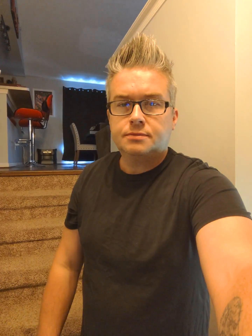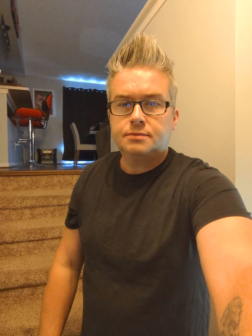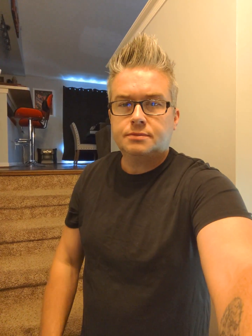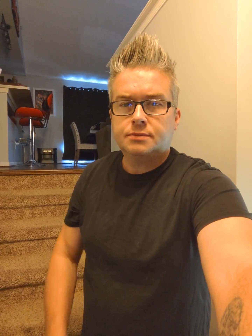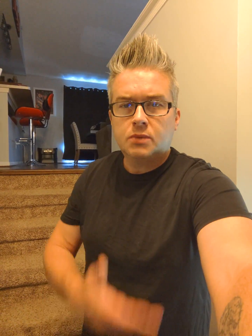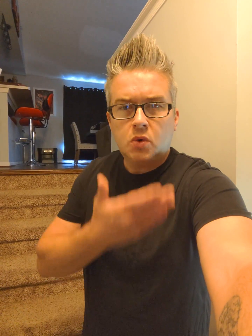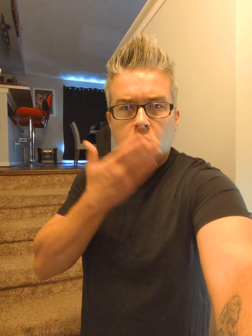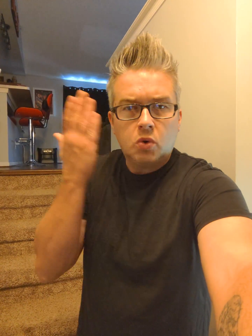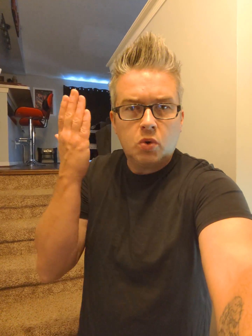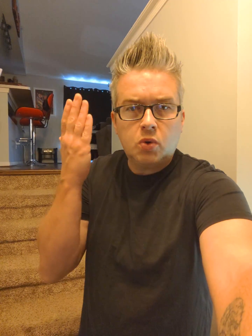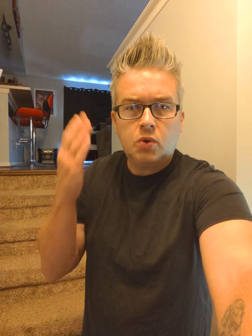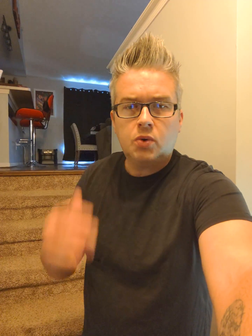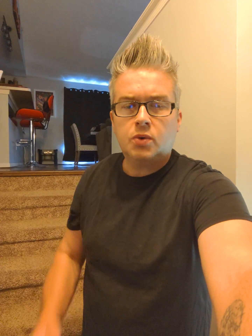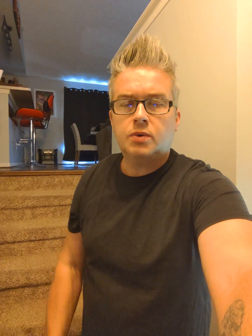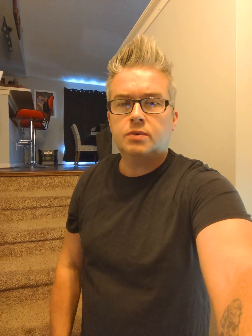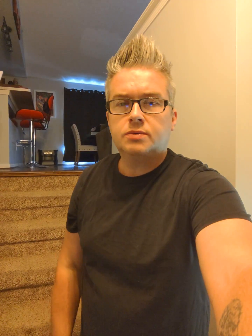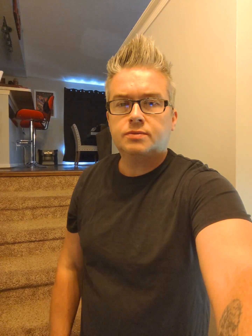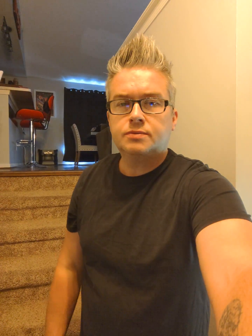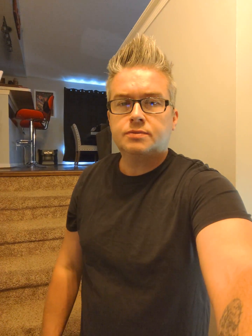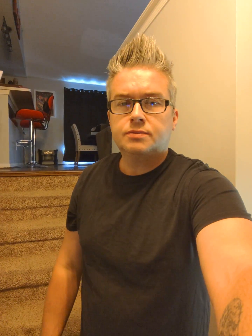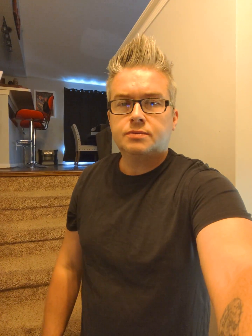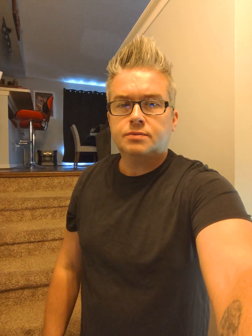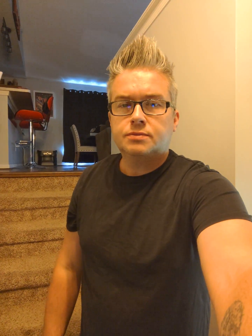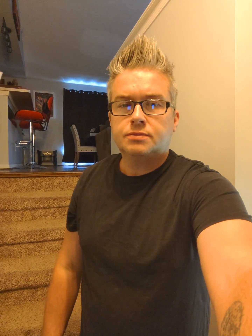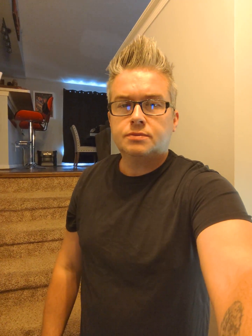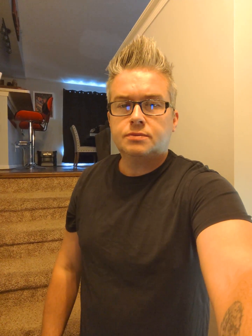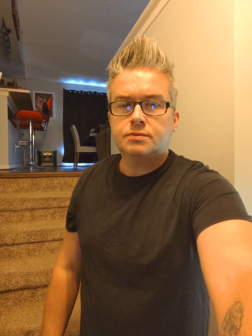all gone